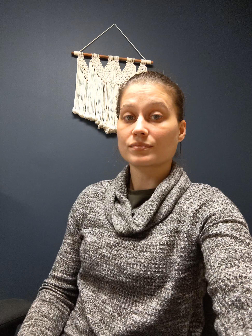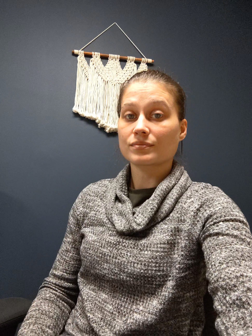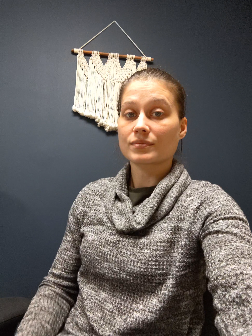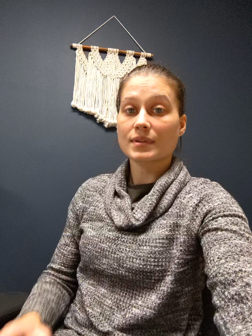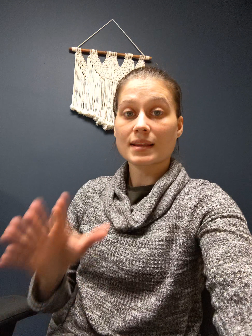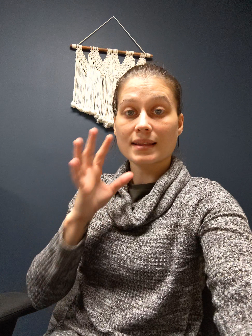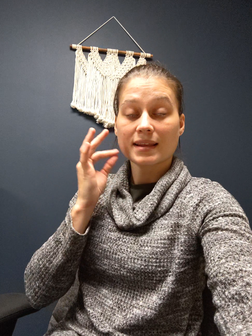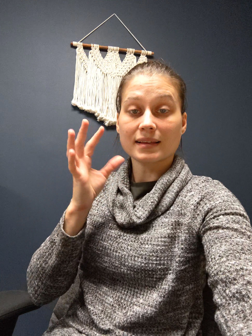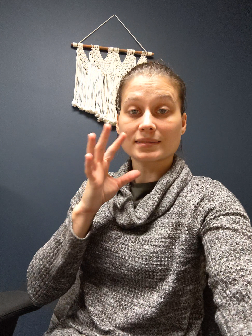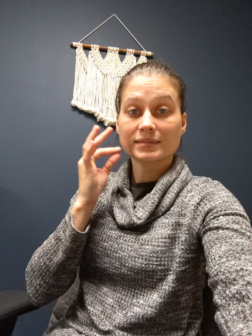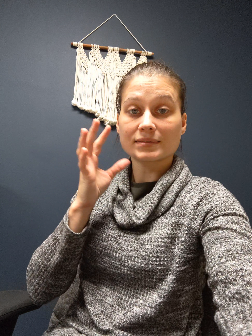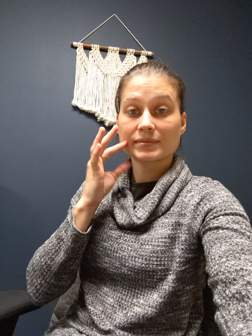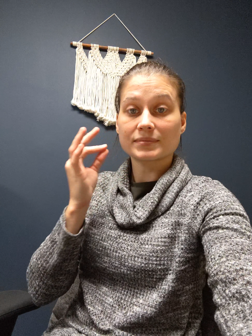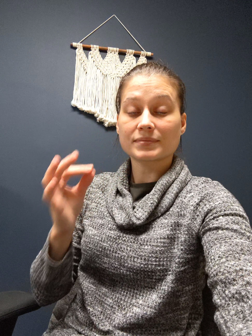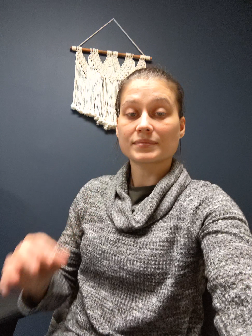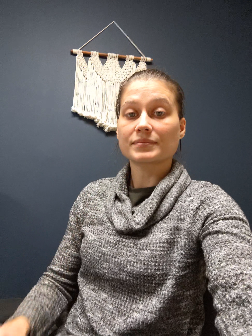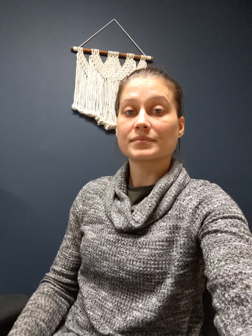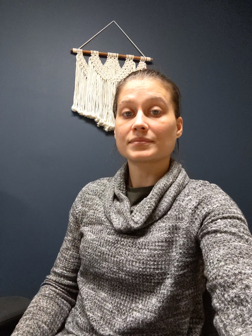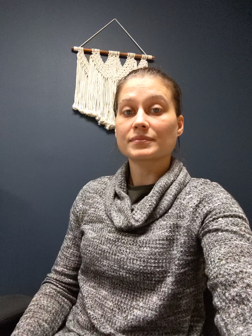cat